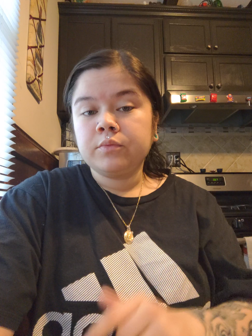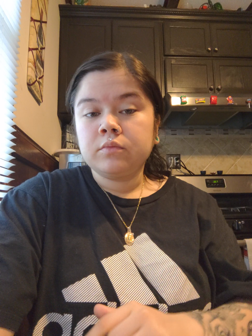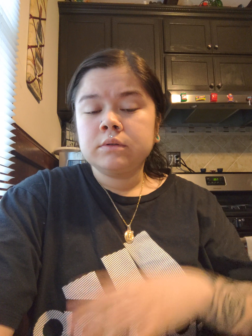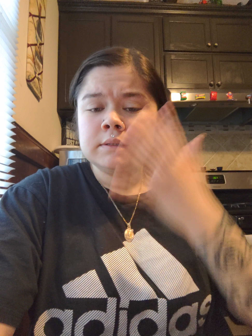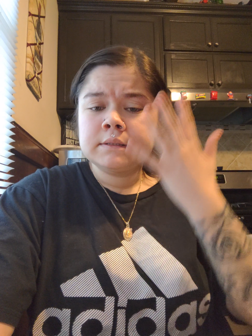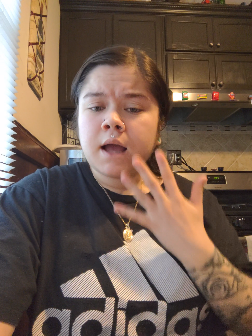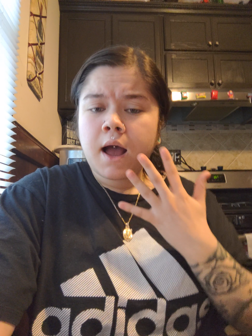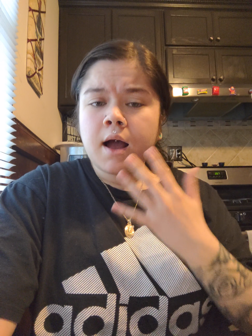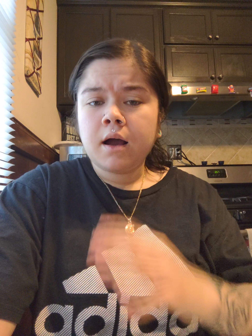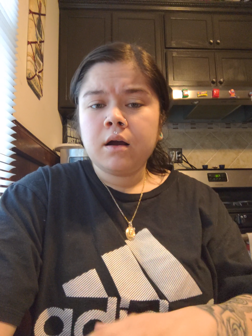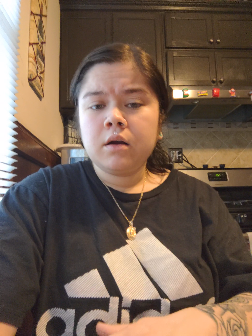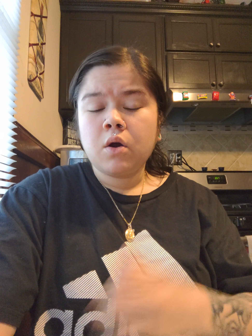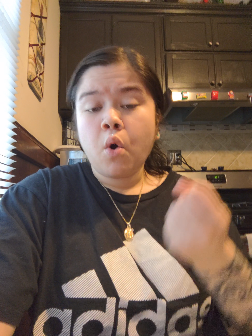sad